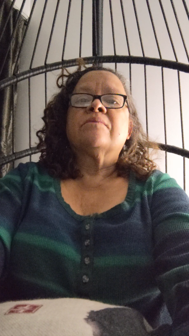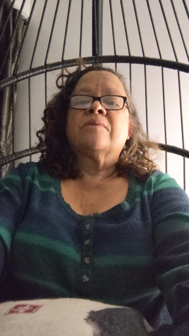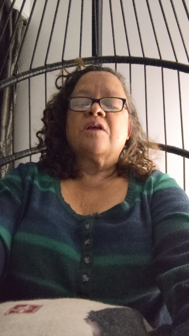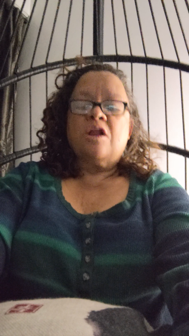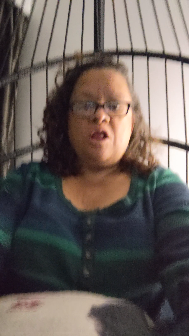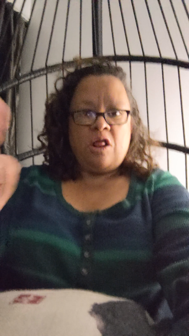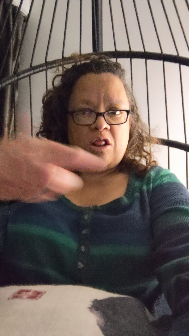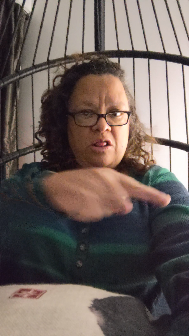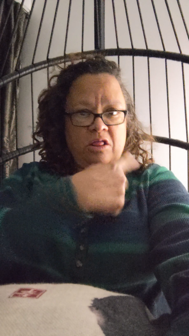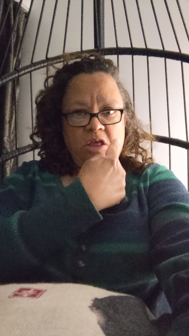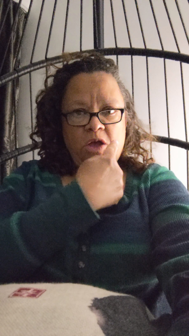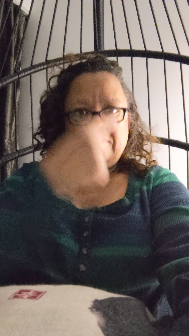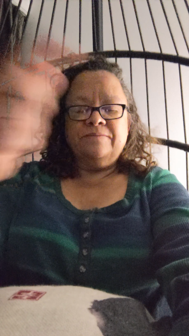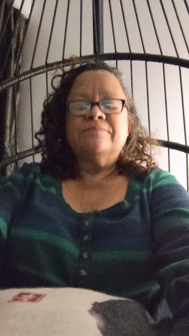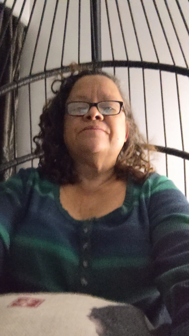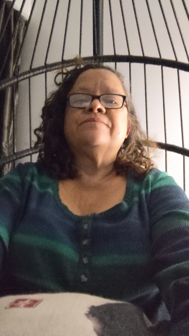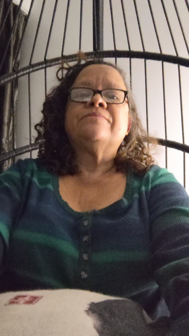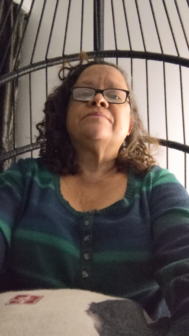long